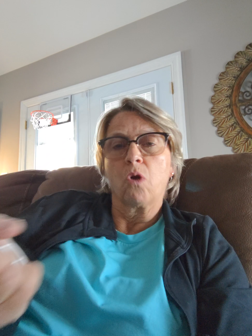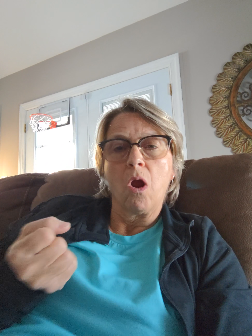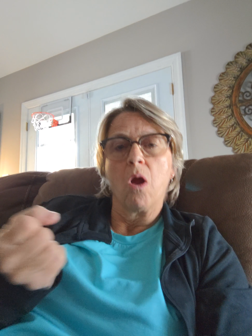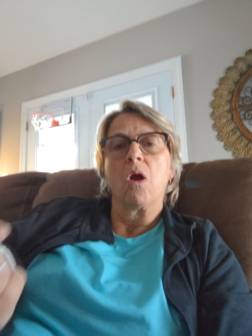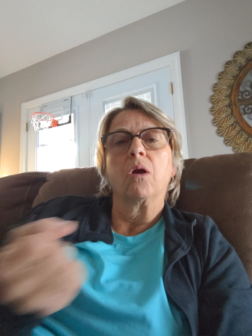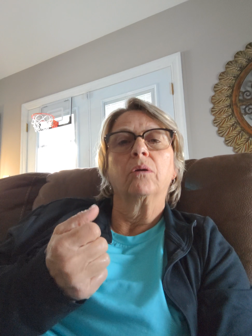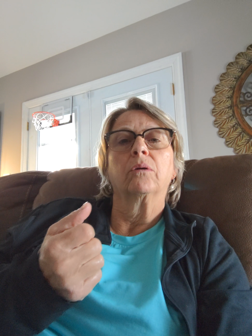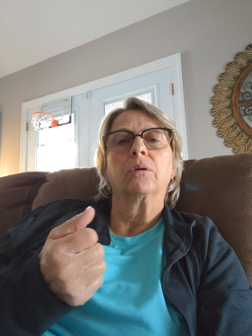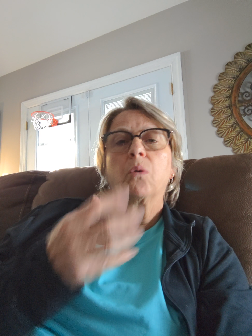drawer